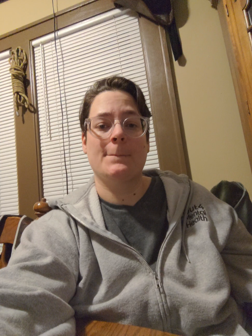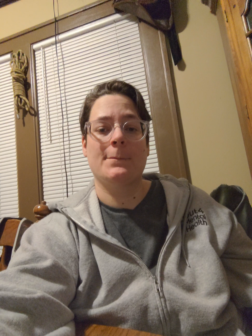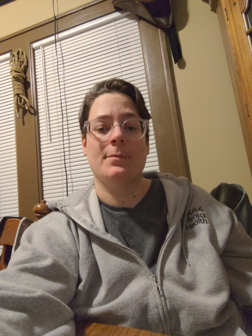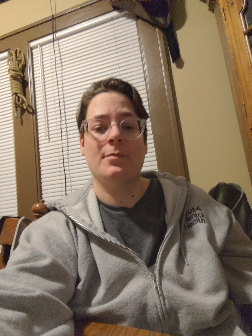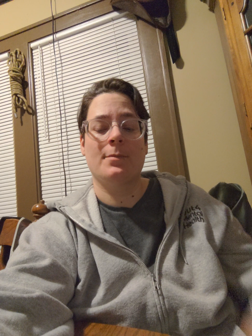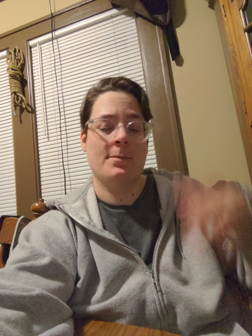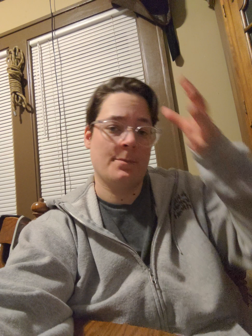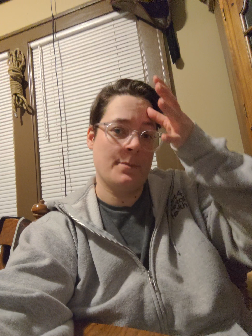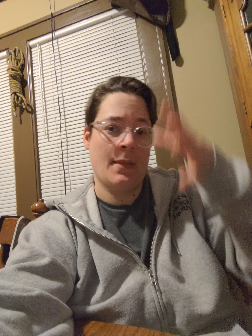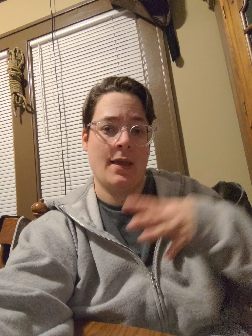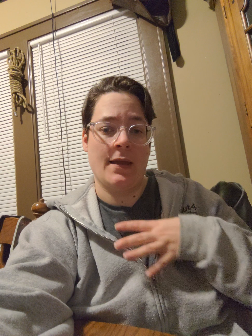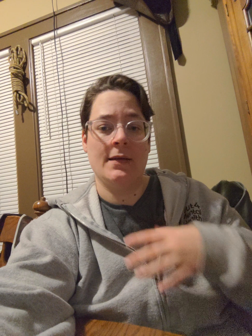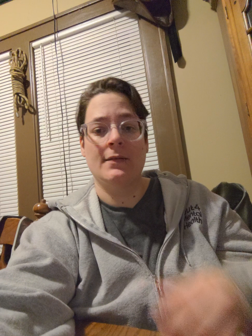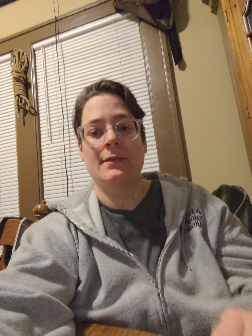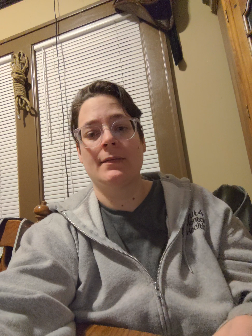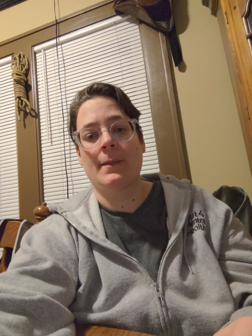man